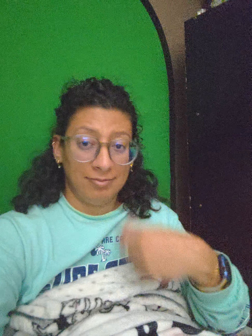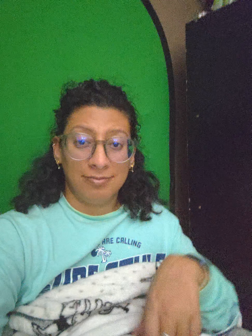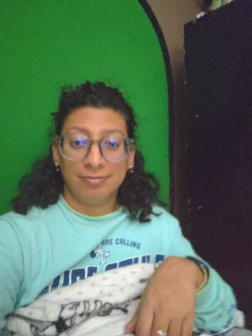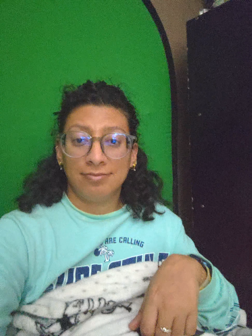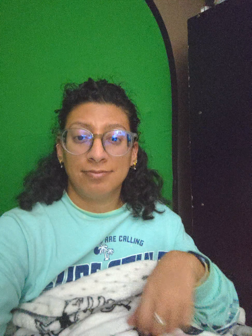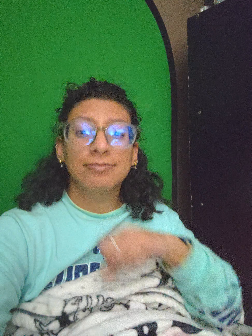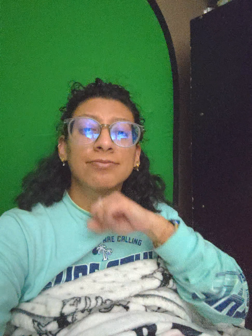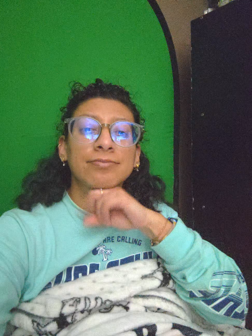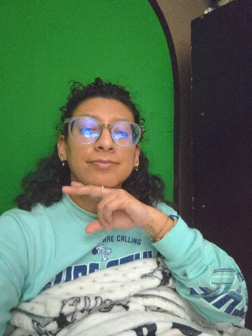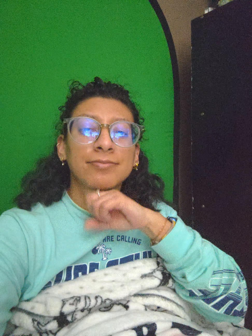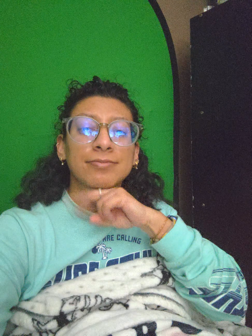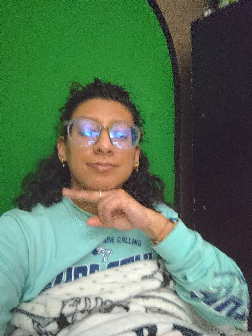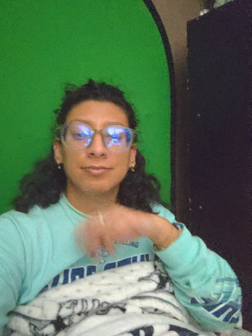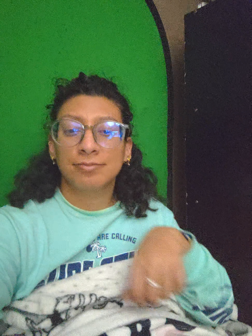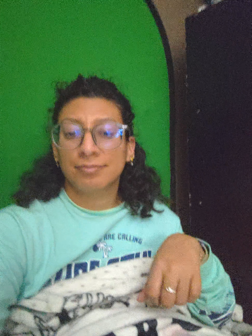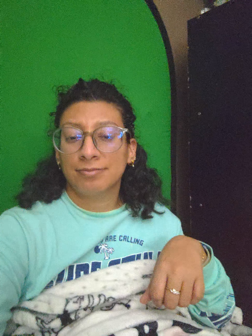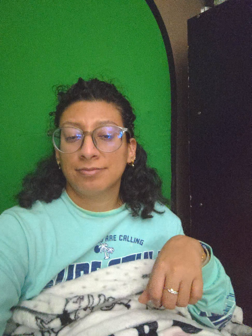frog